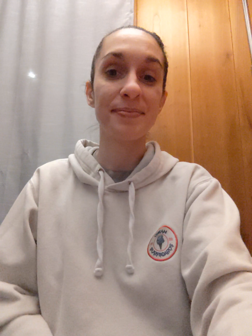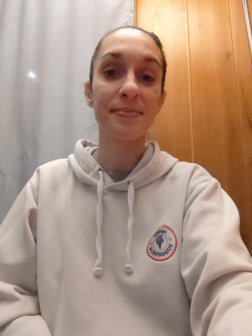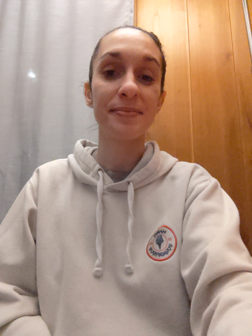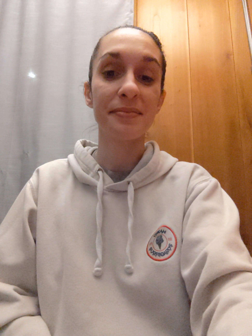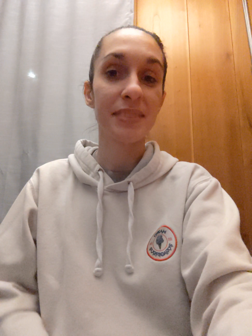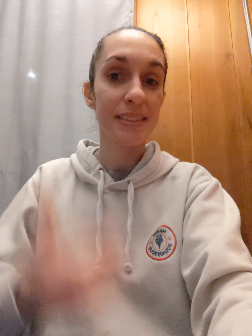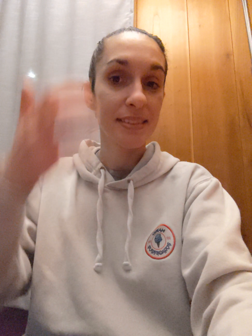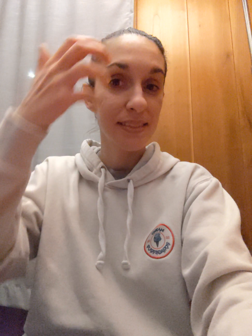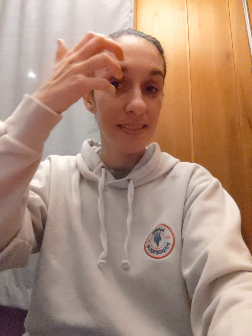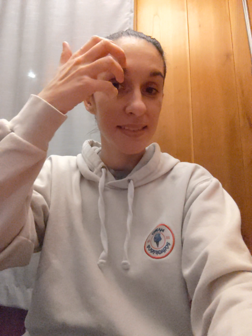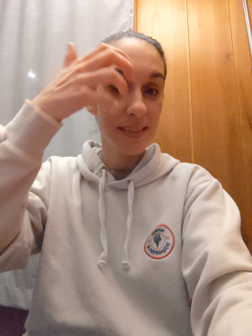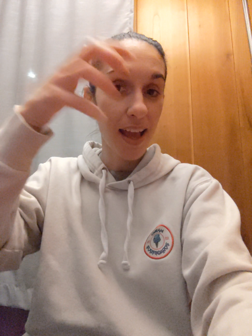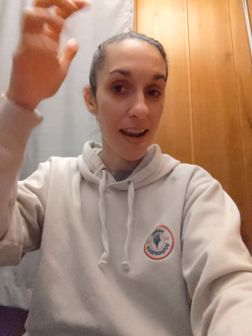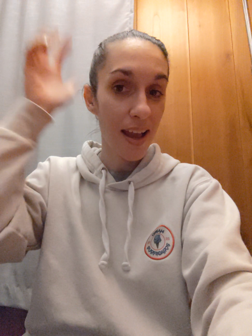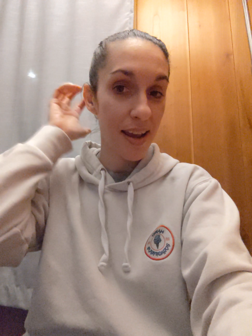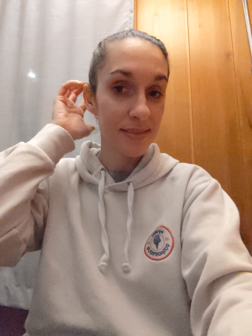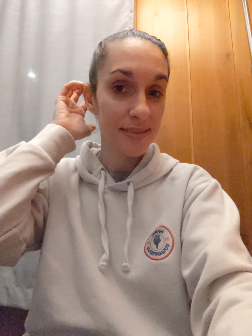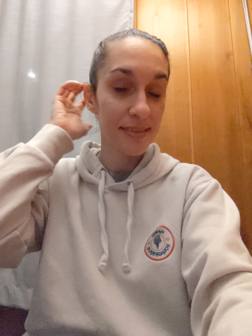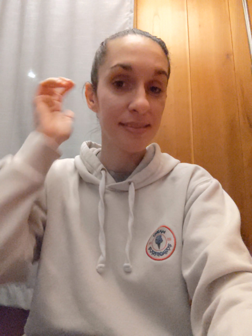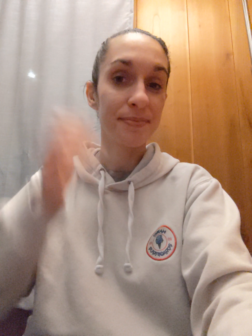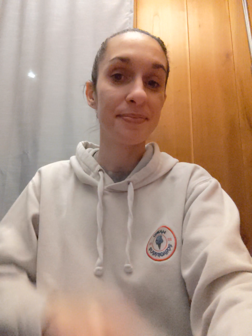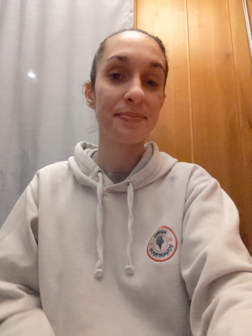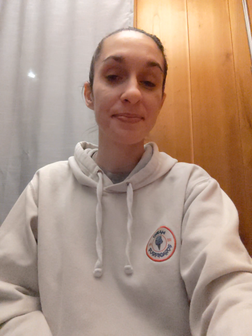lion